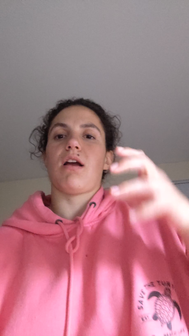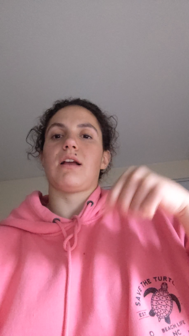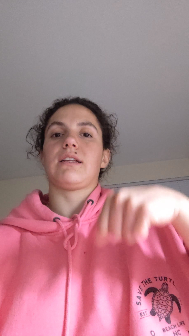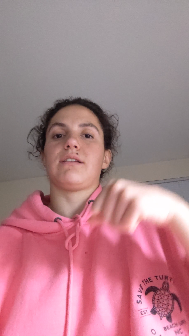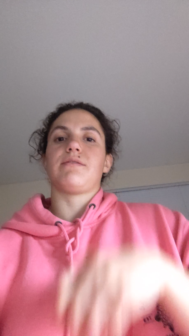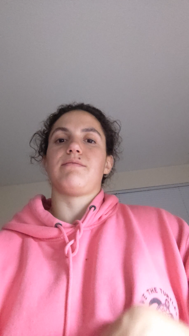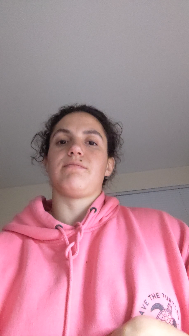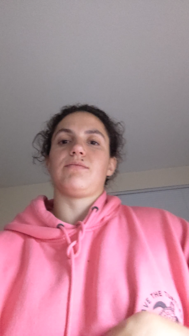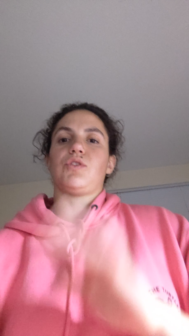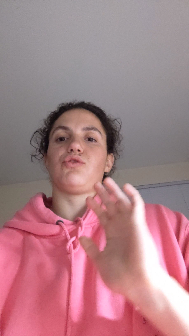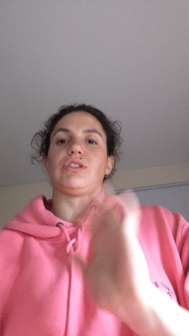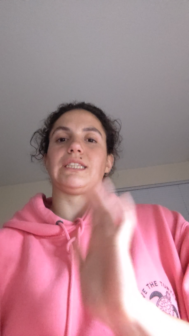cheese